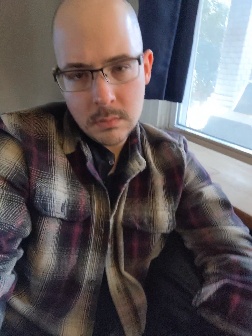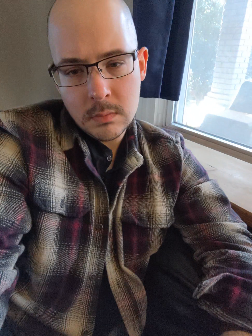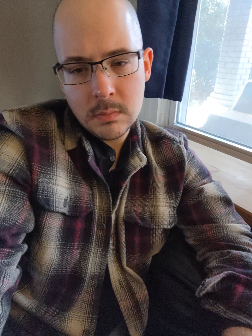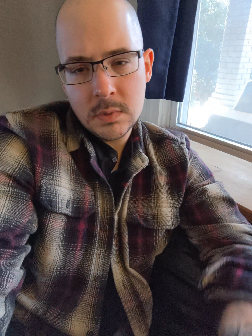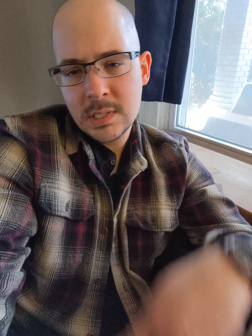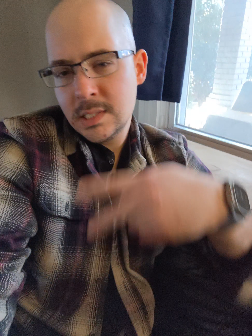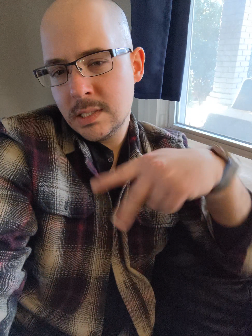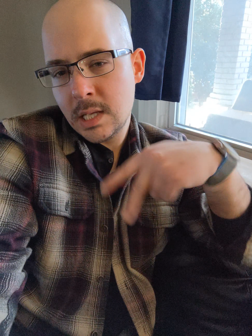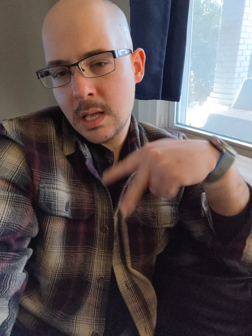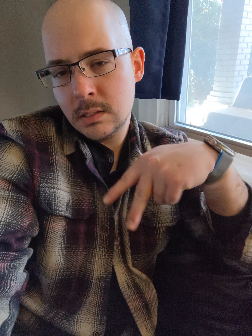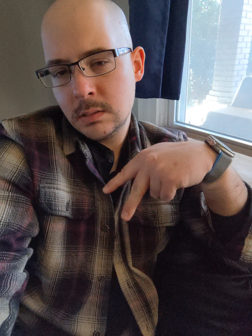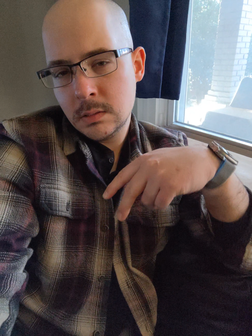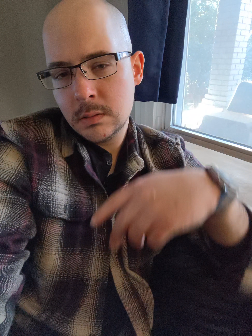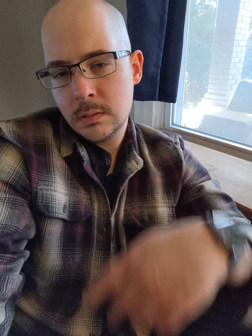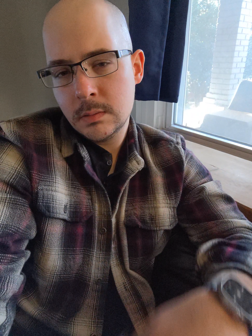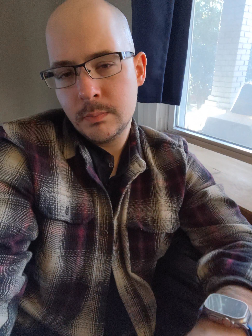dance